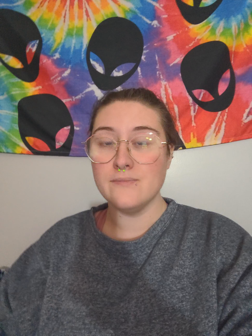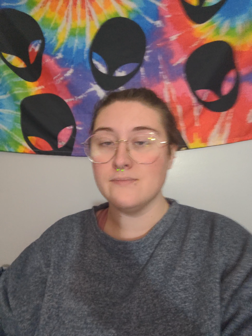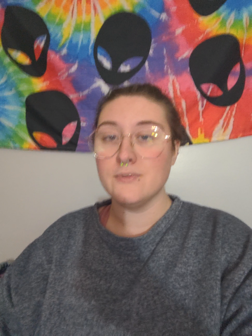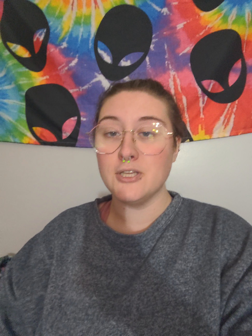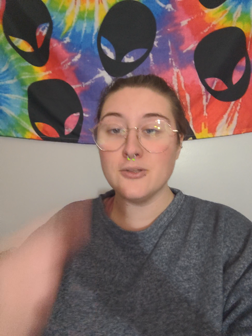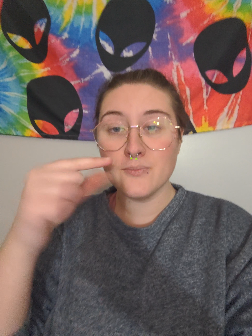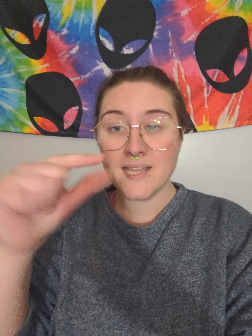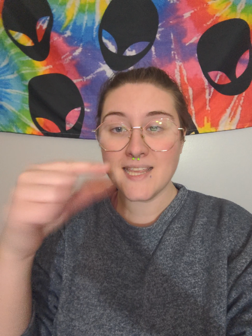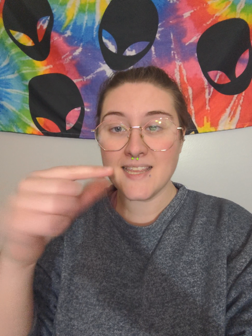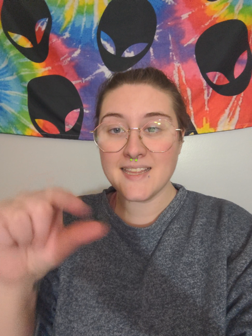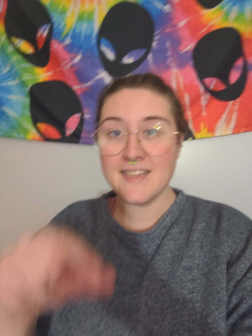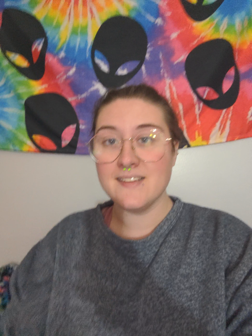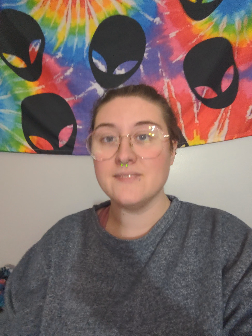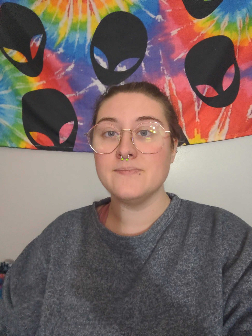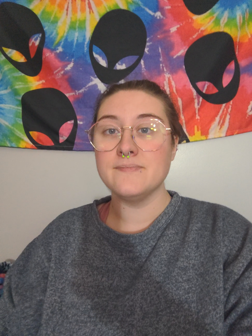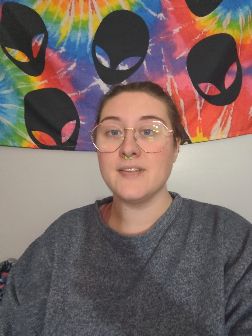green